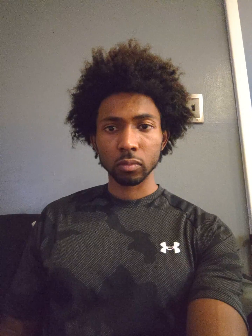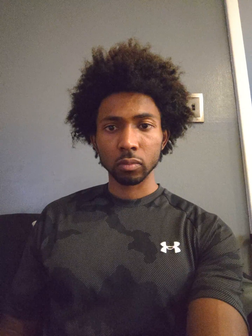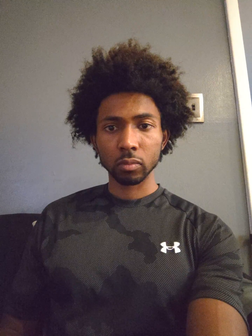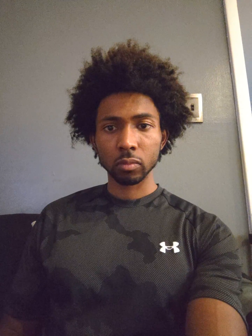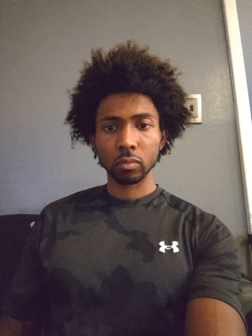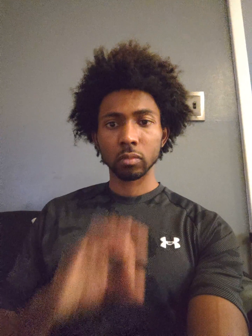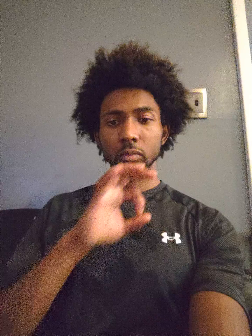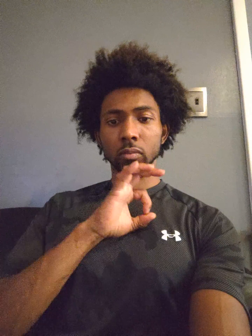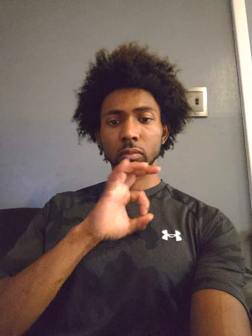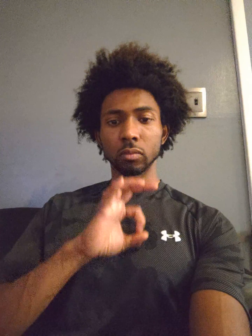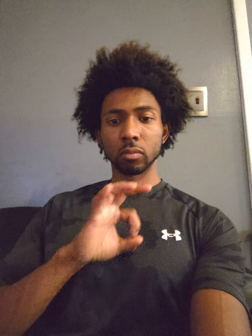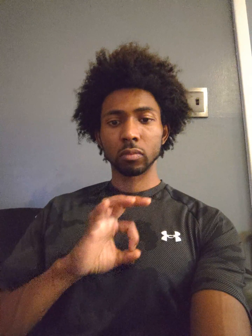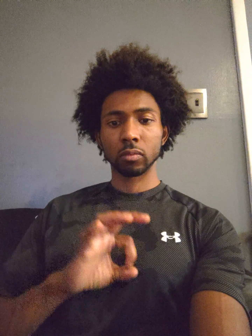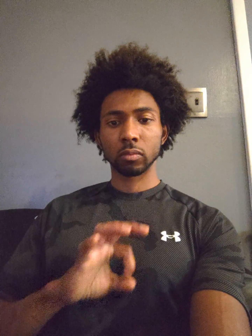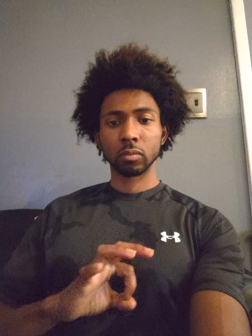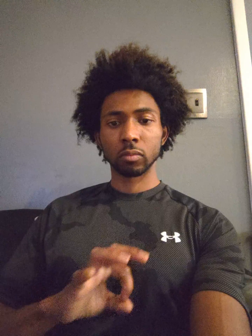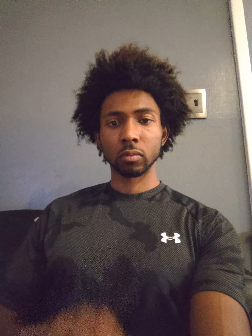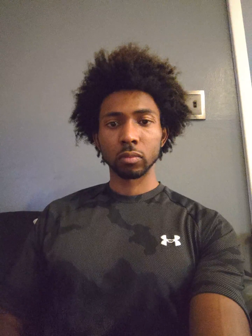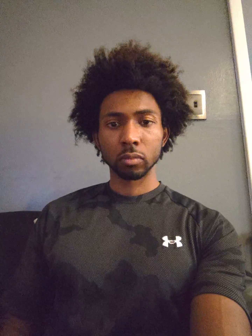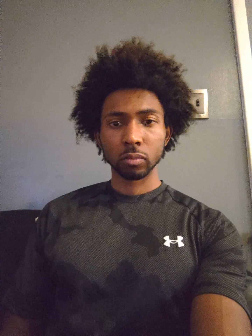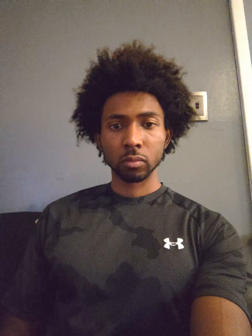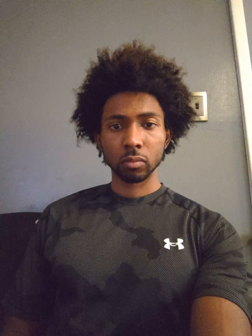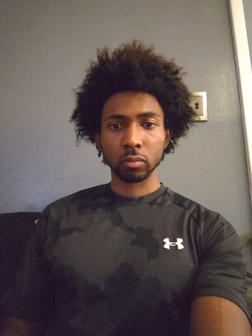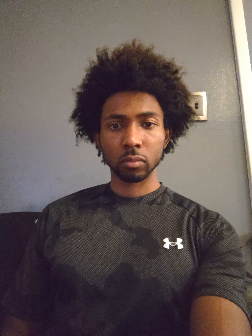button